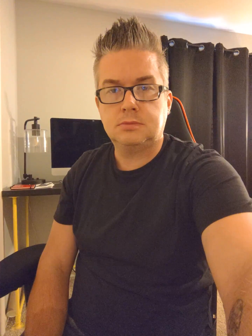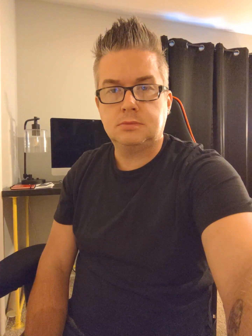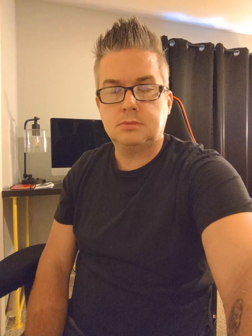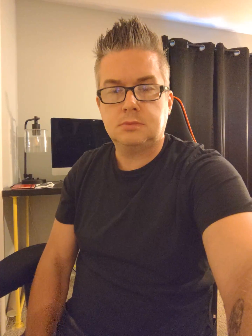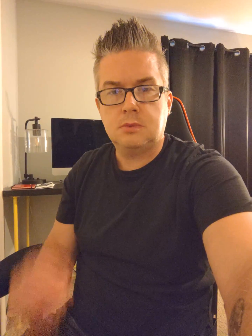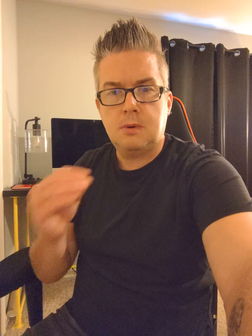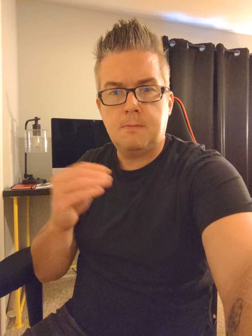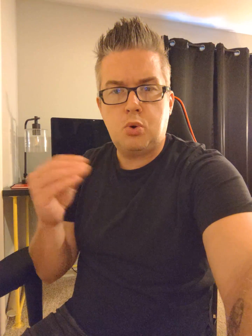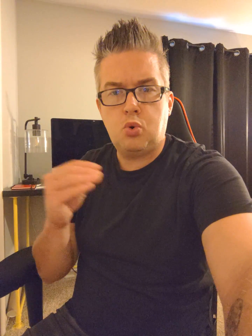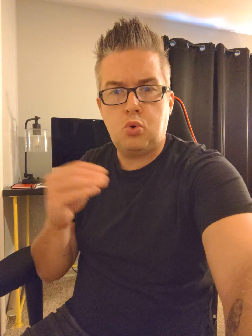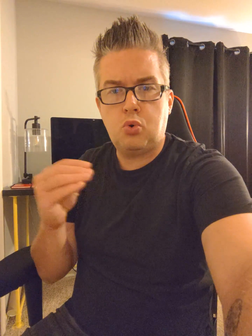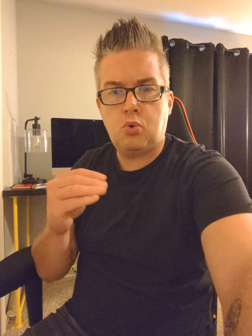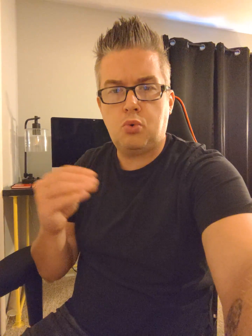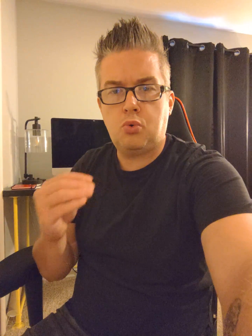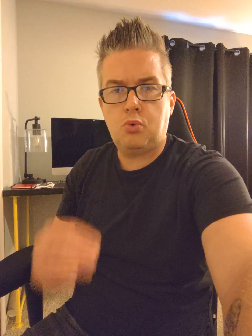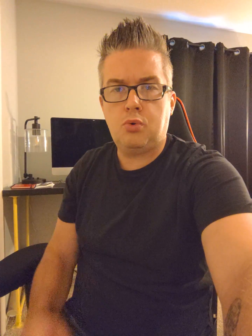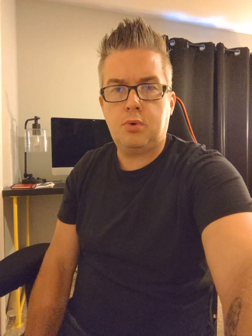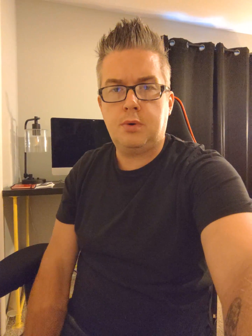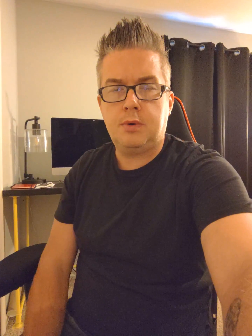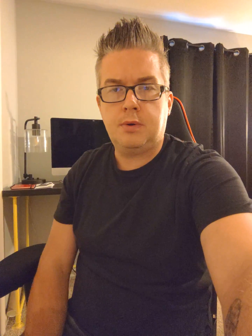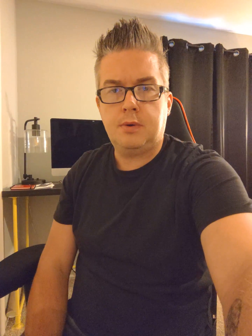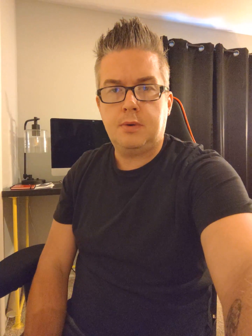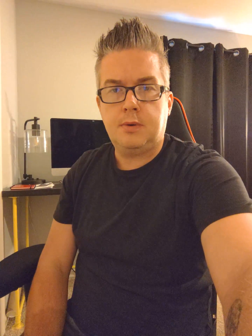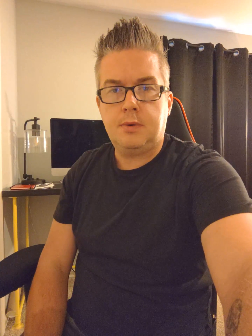more